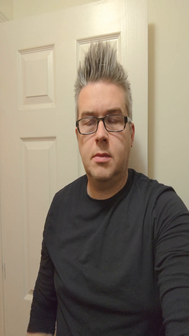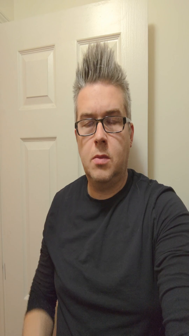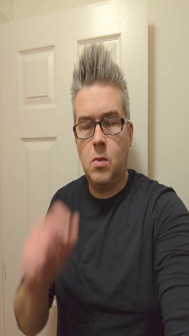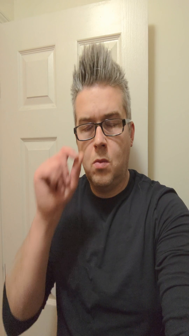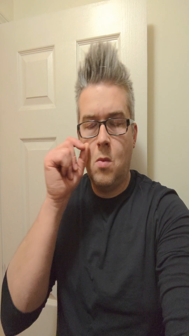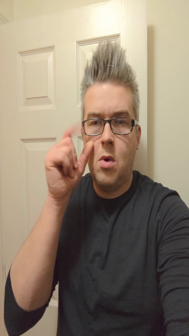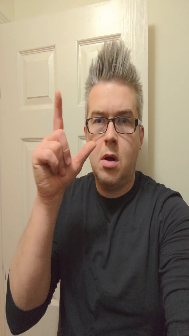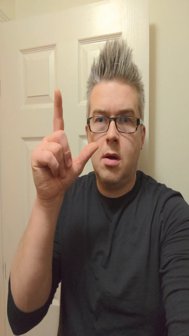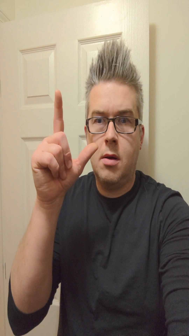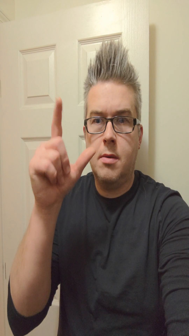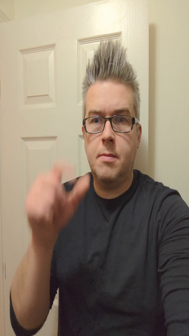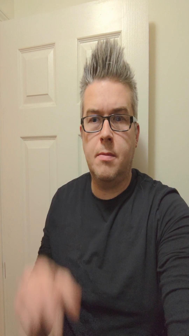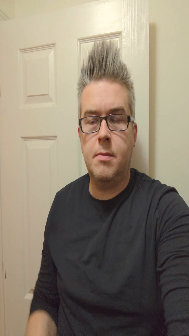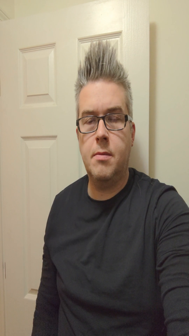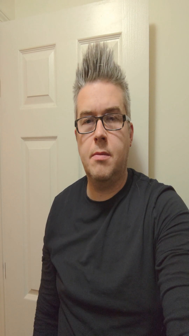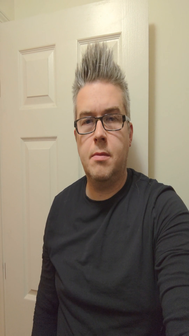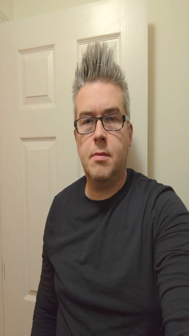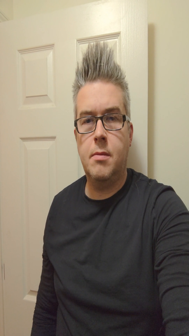wake